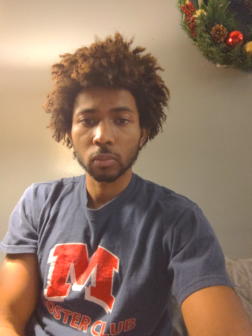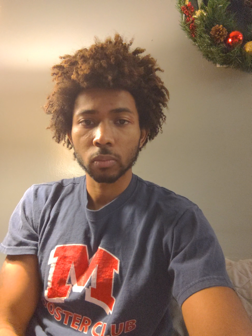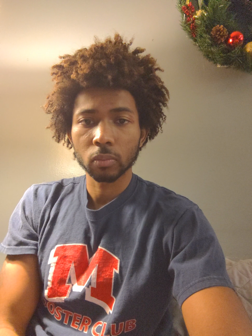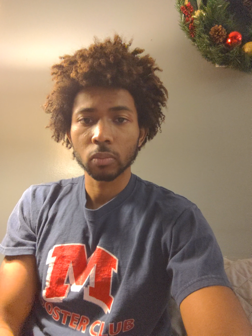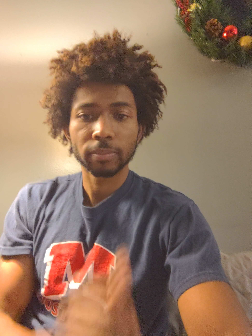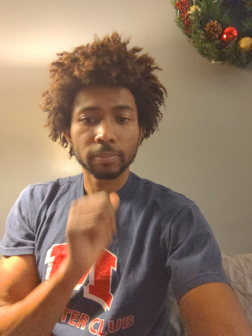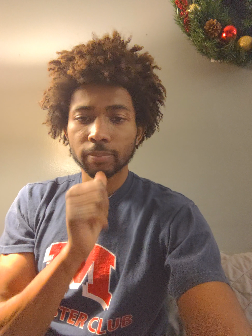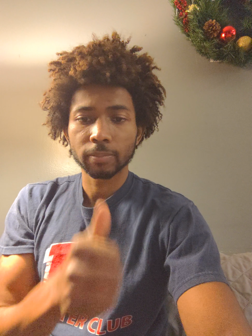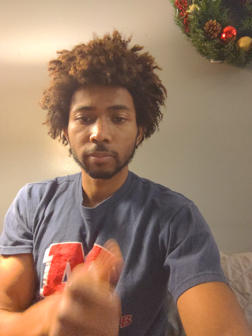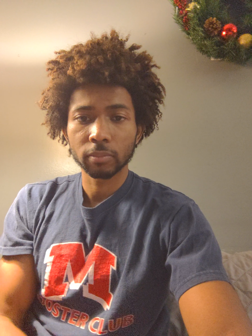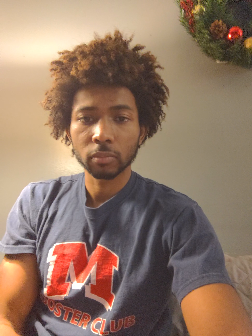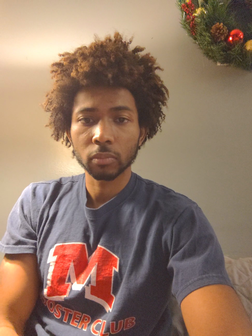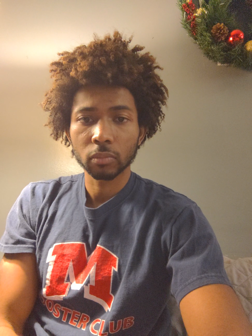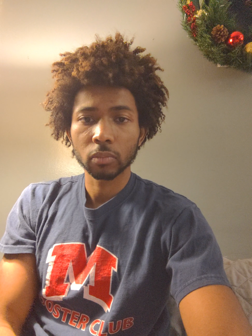not